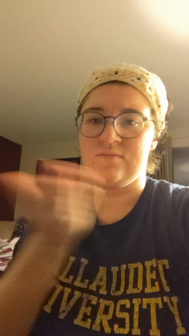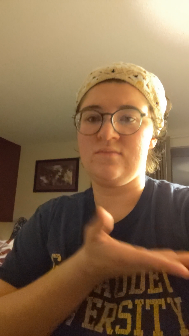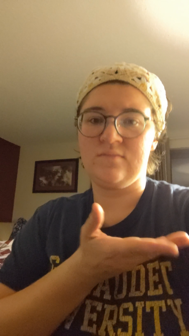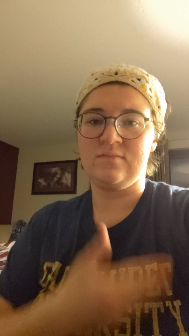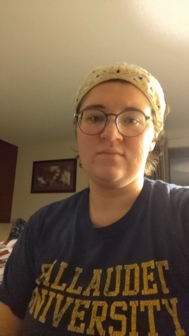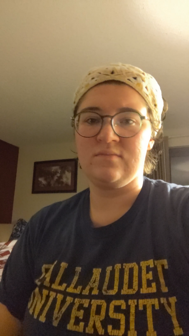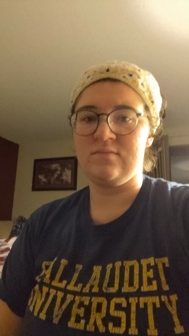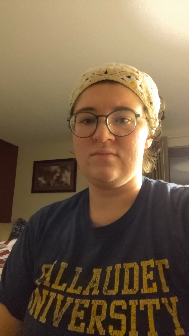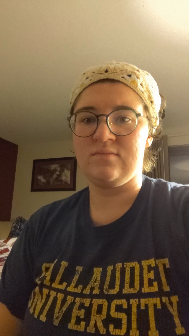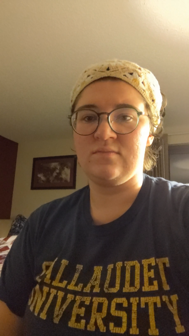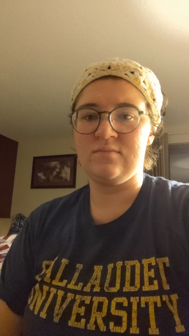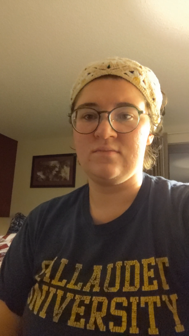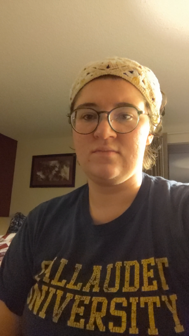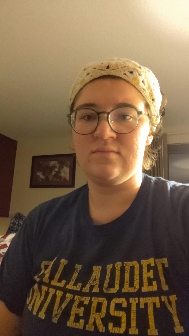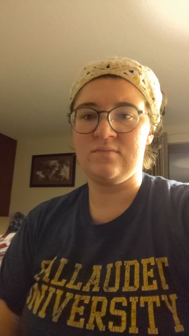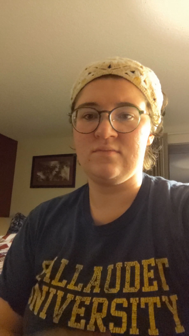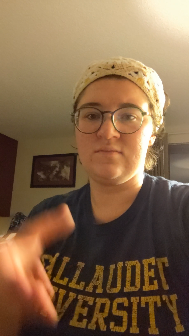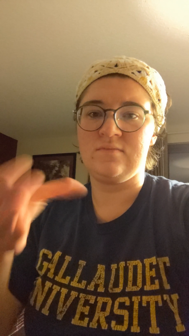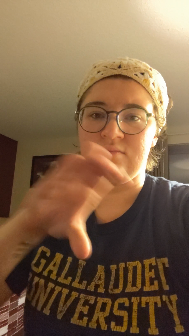dump